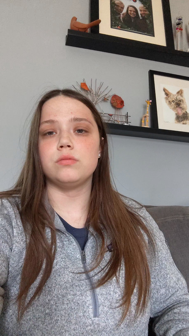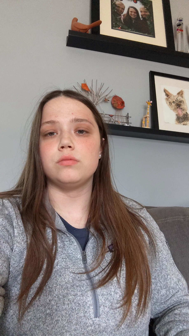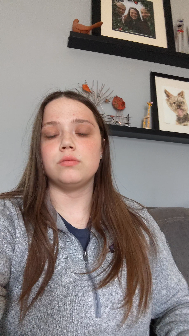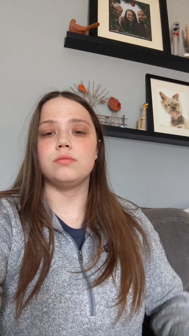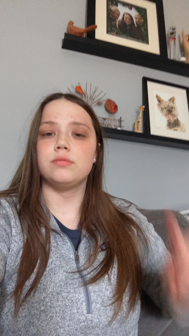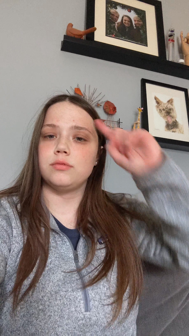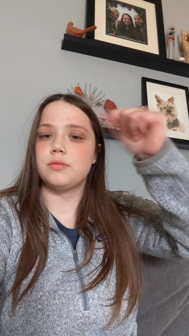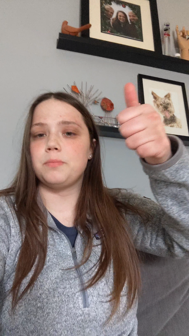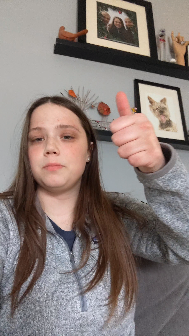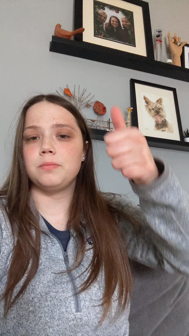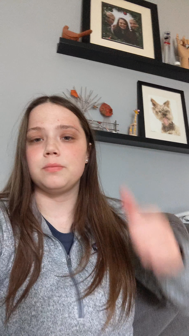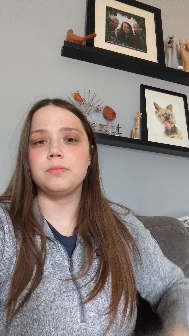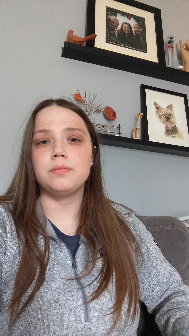dime